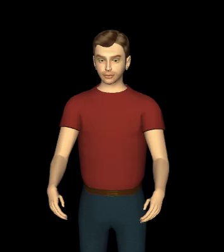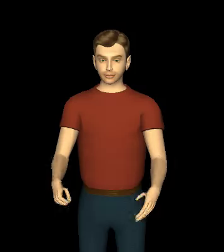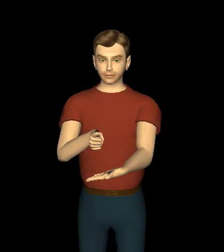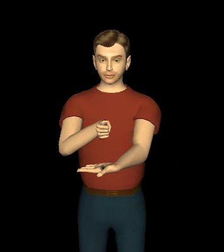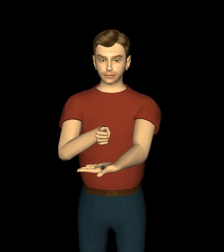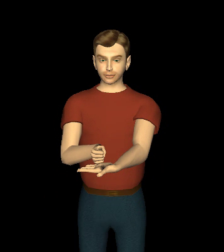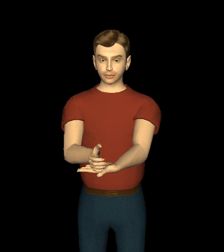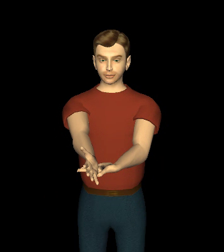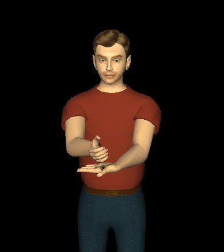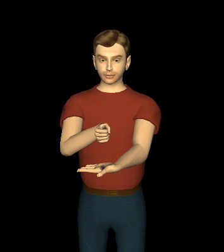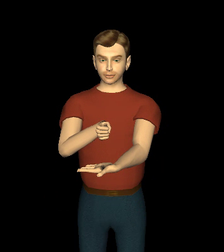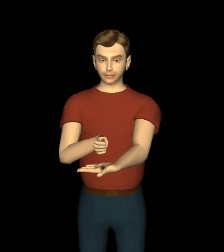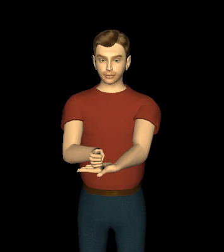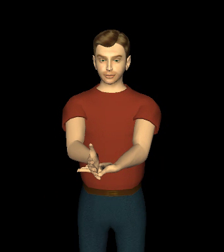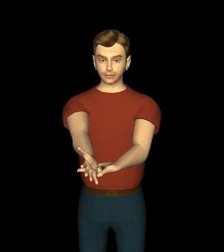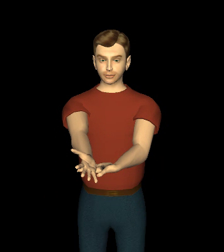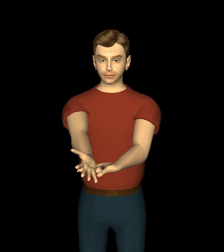معلومة